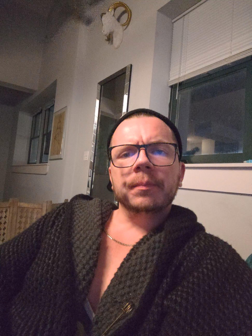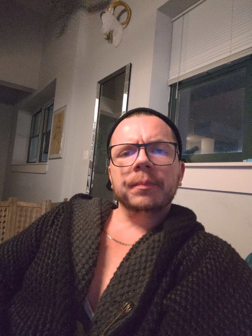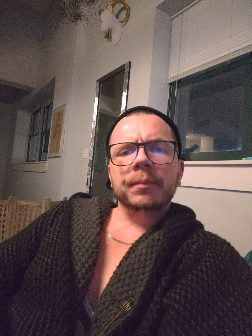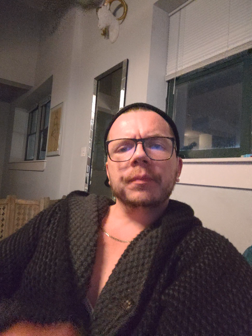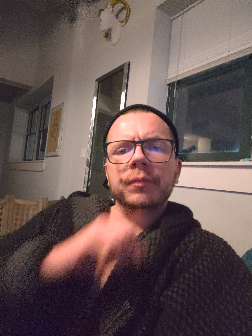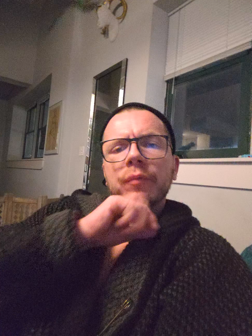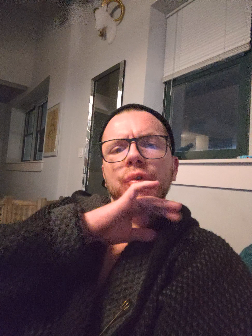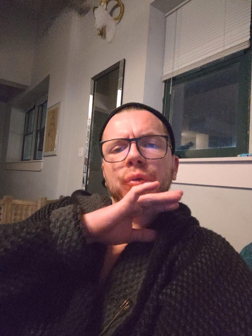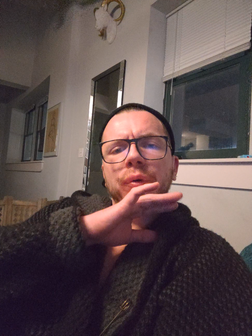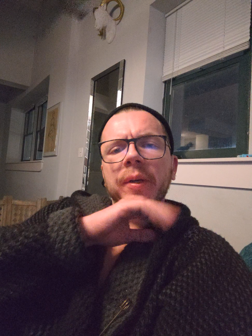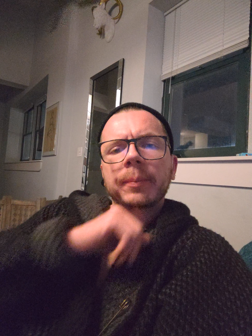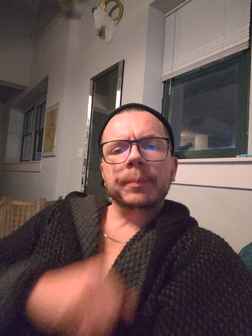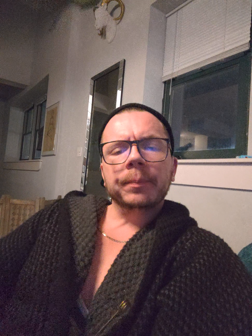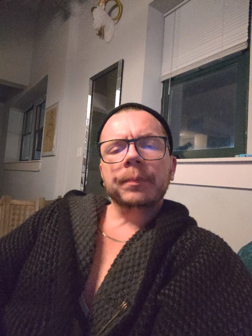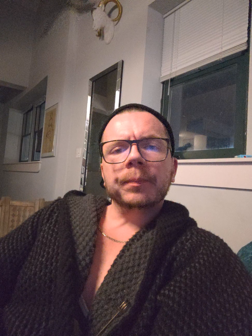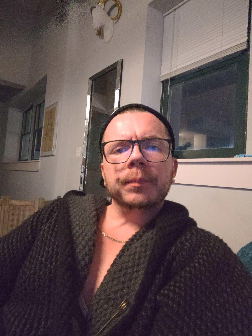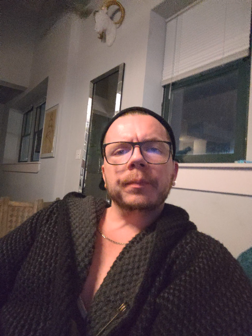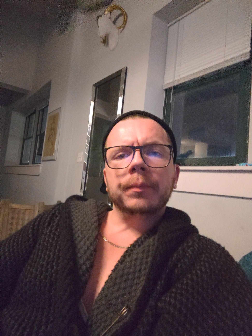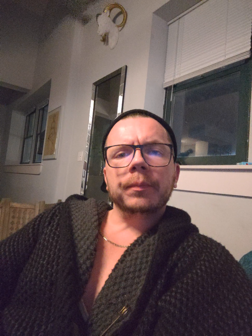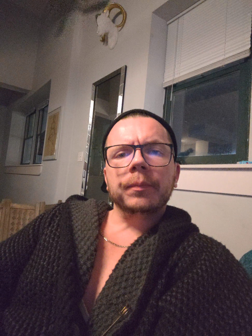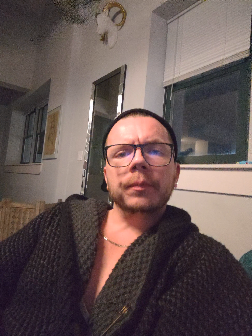dirty